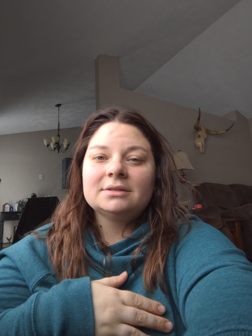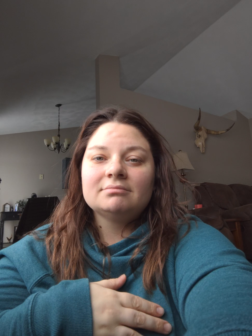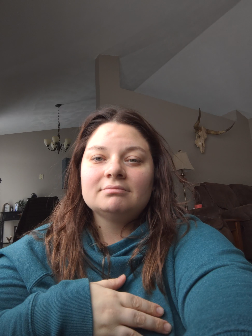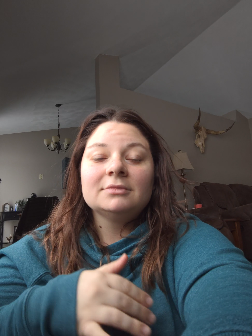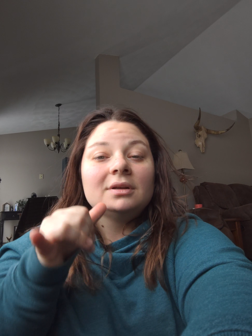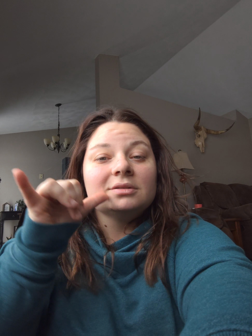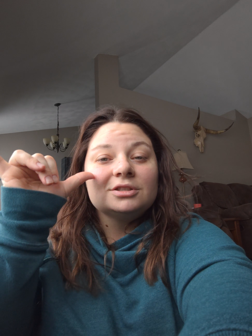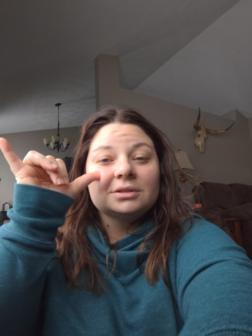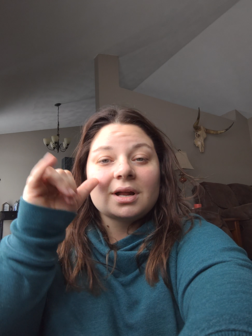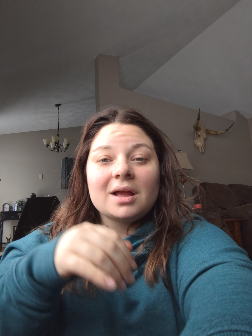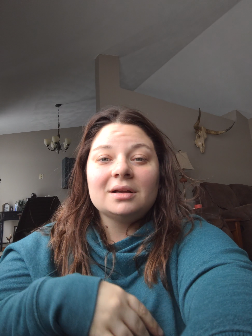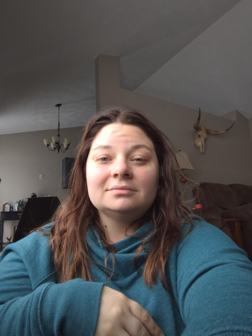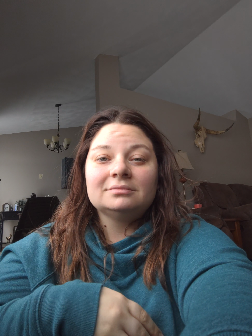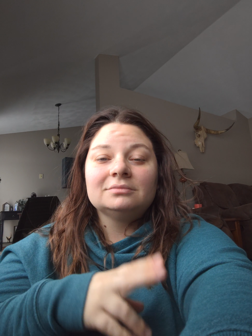yesterday